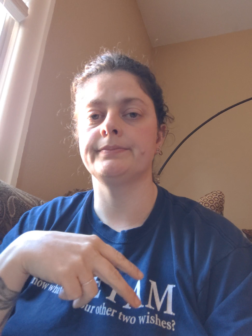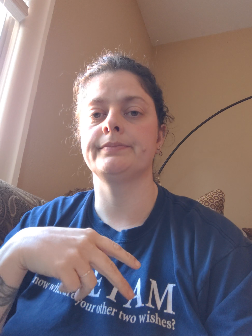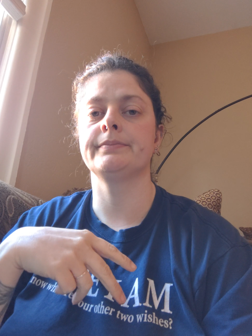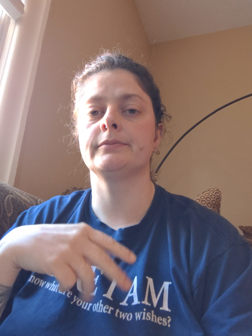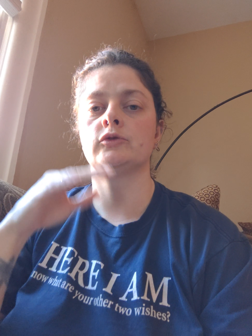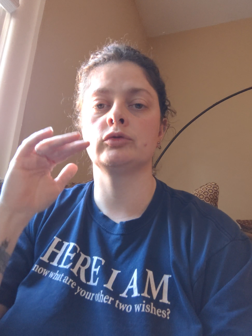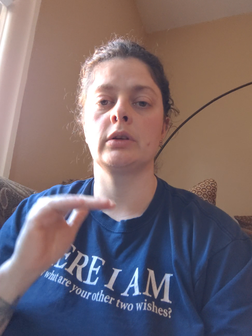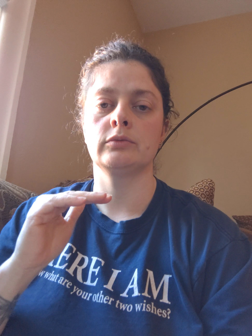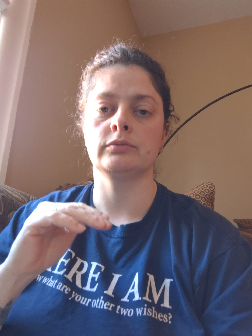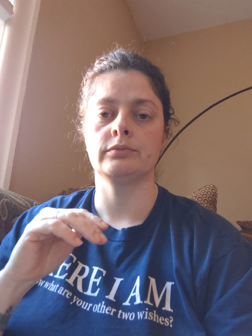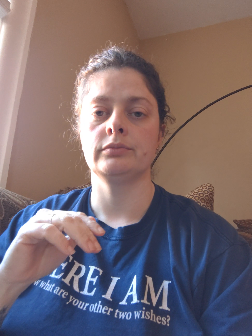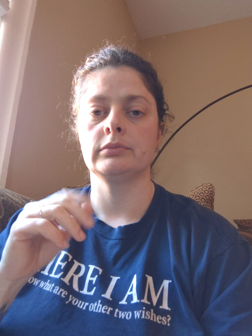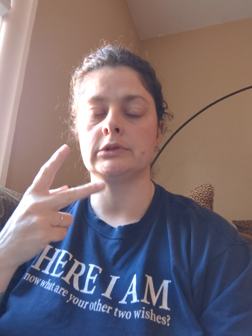child